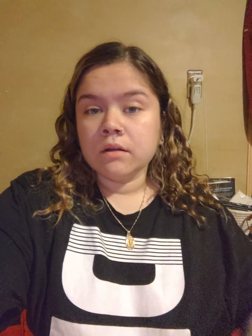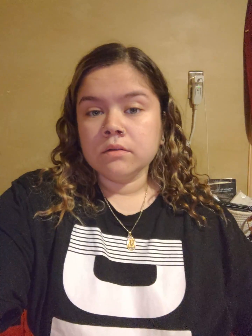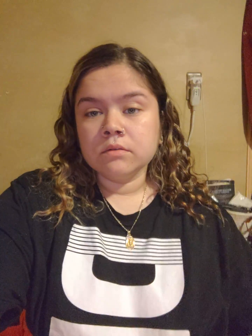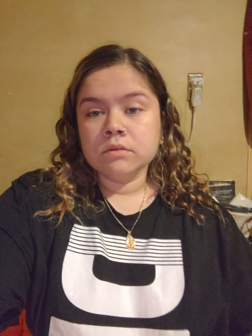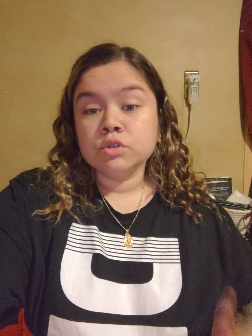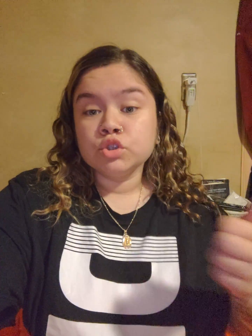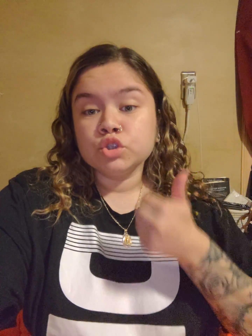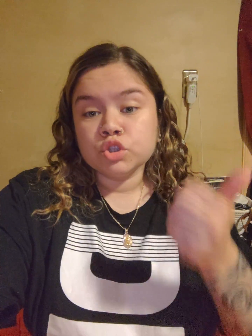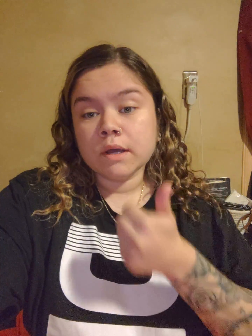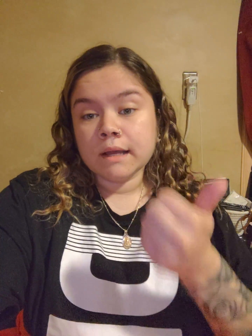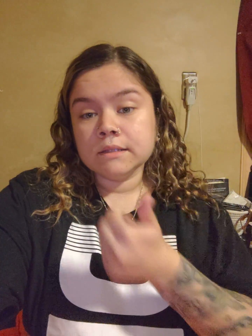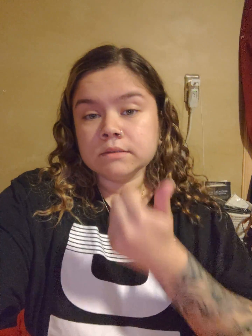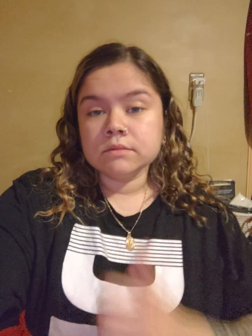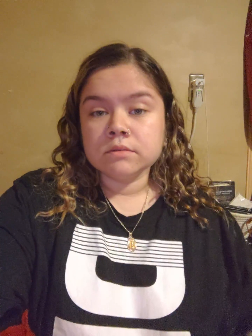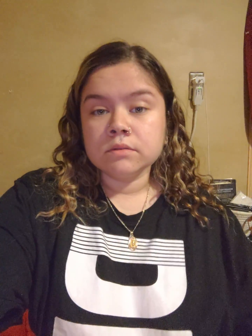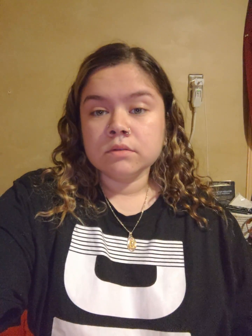chase